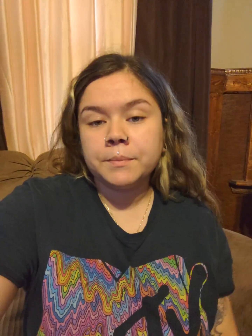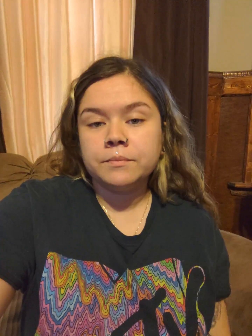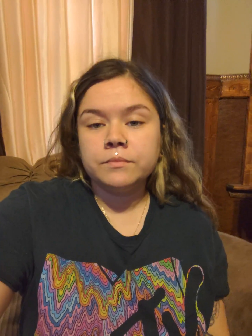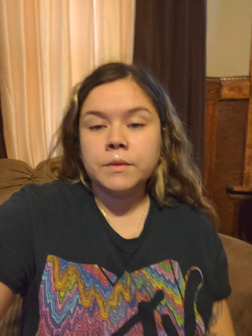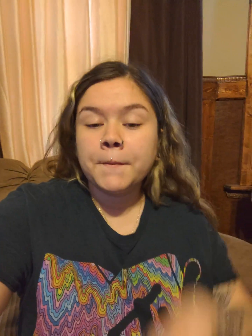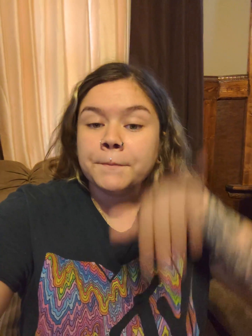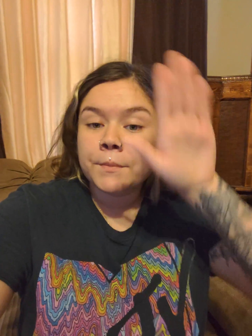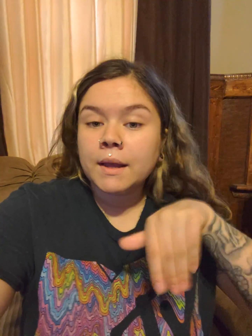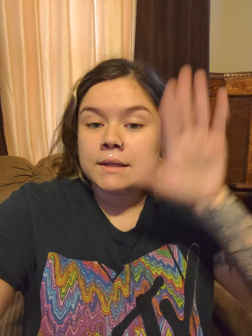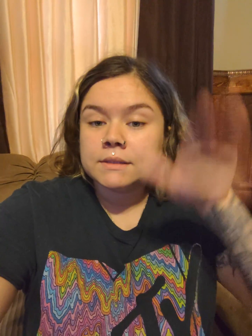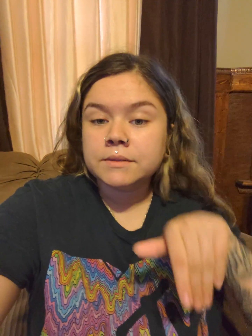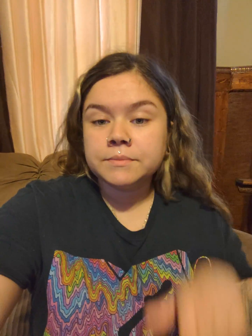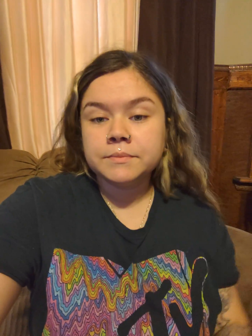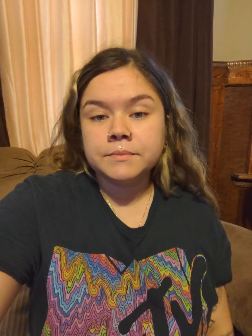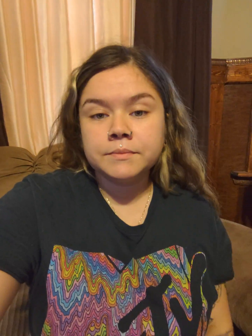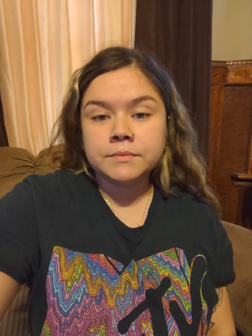paint